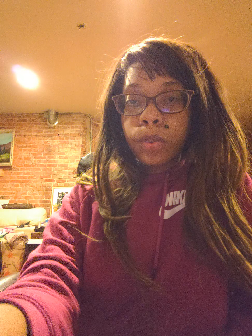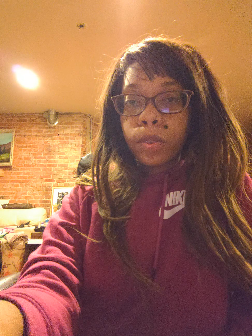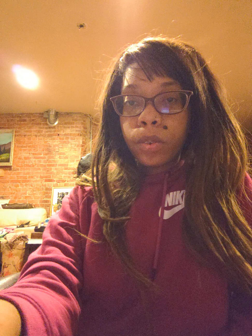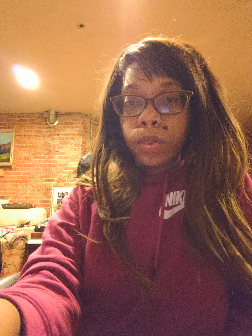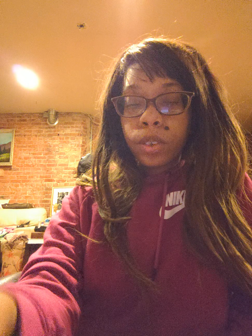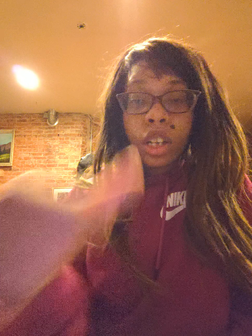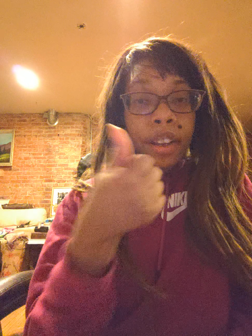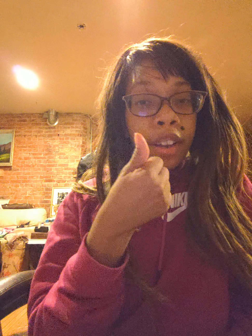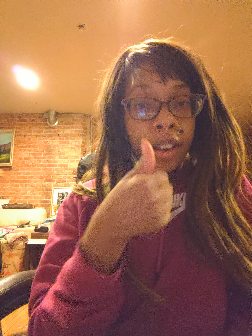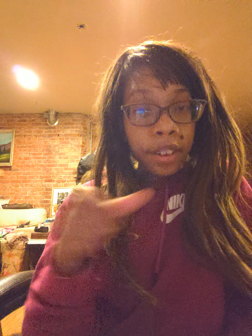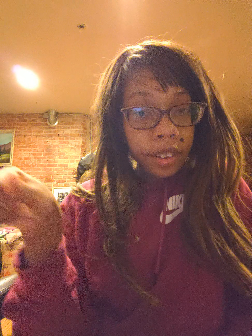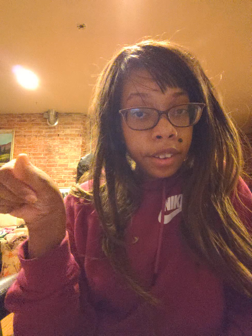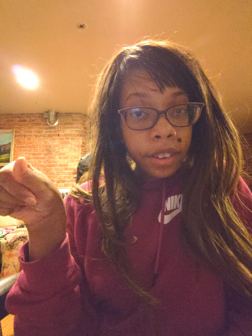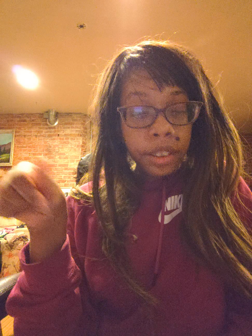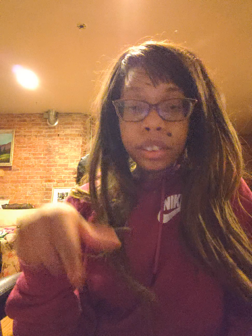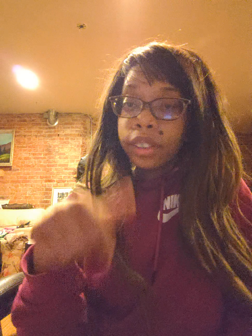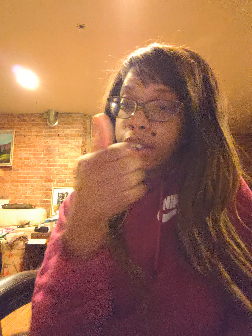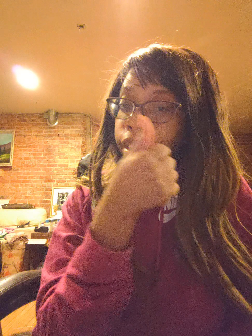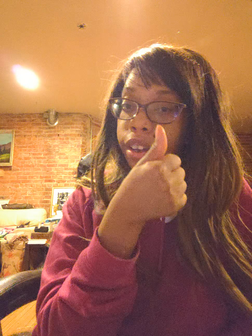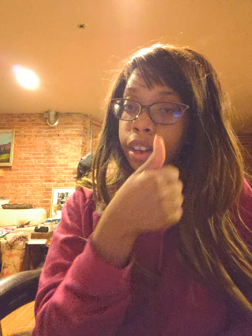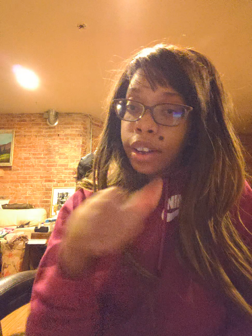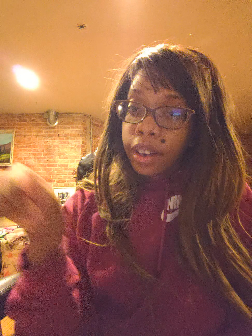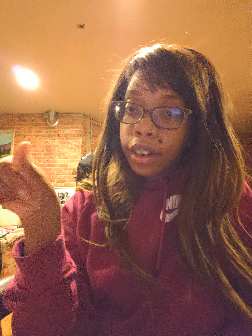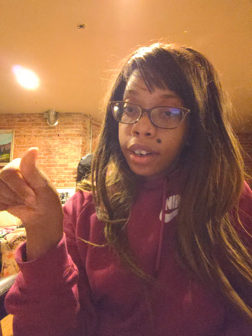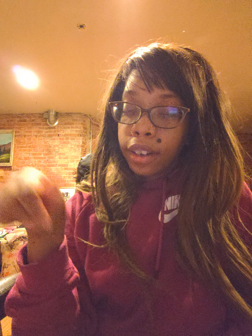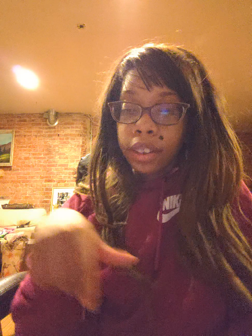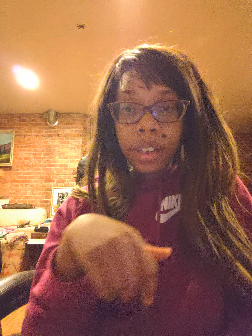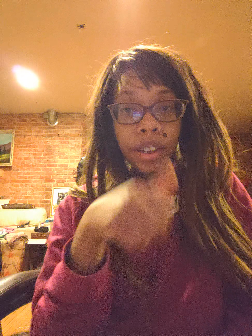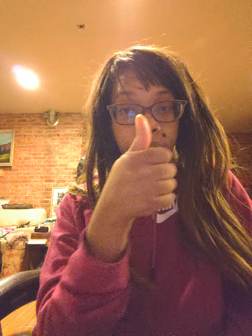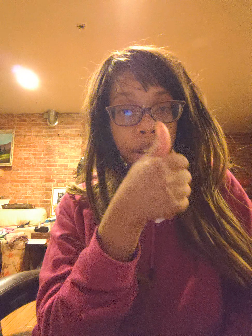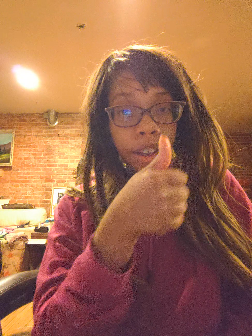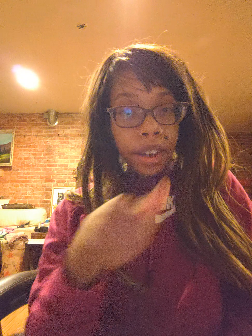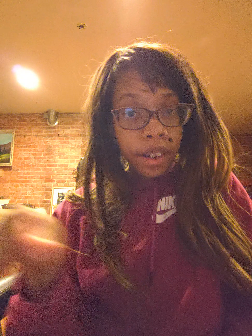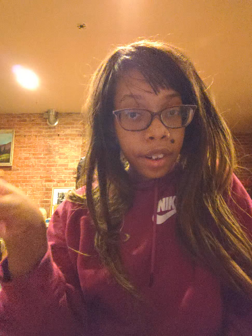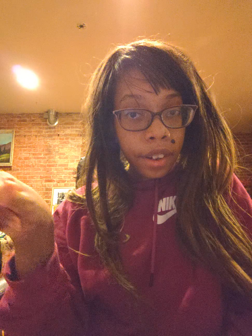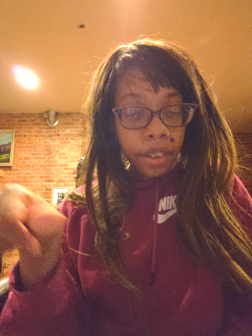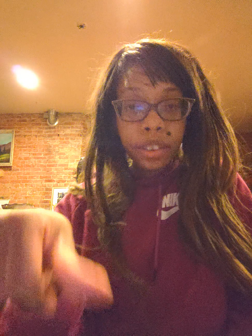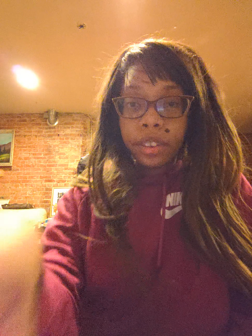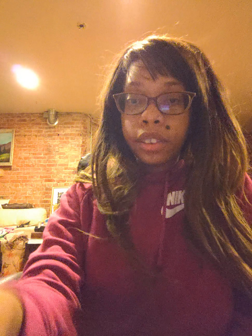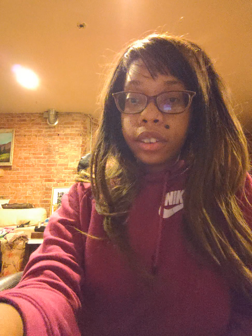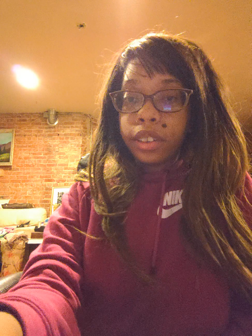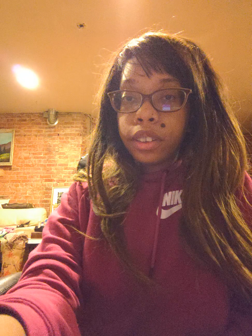any